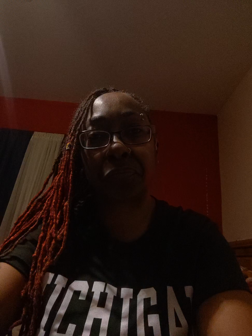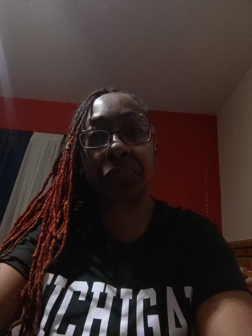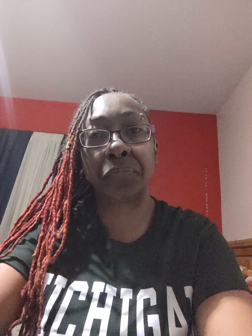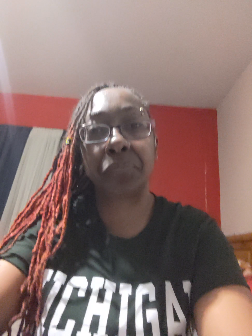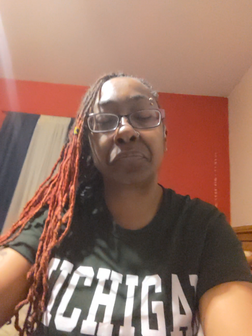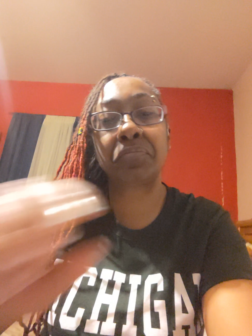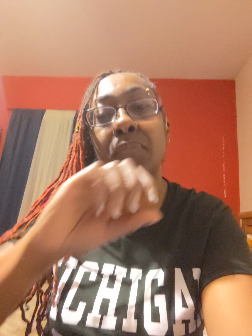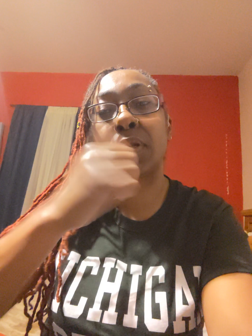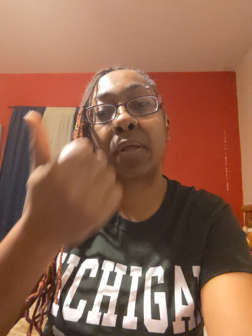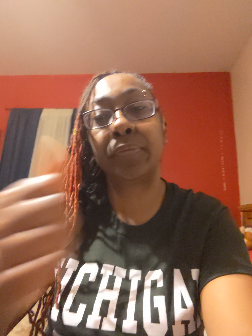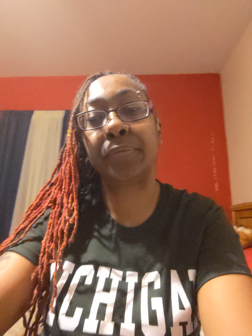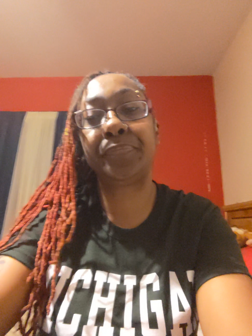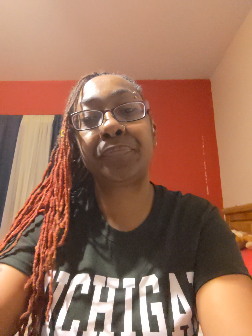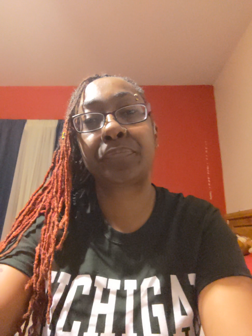another